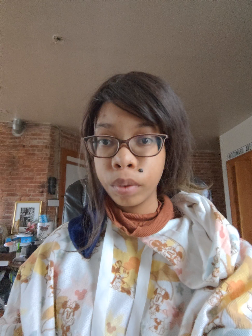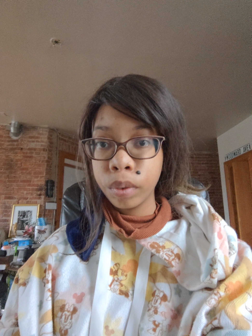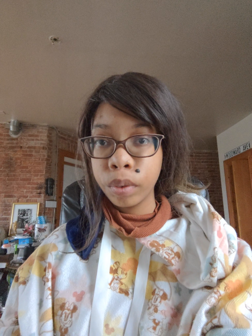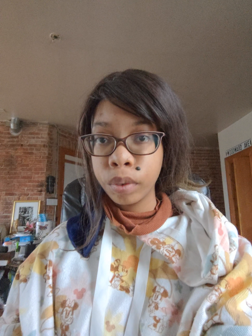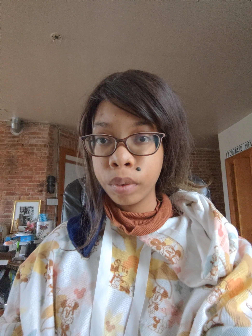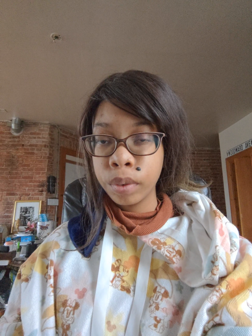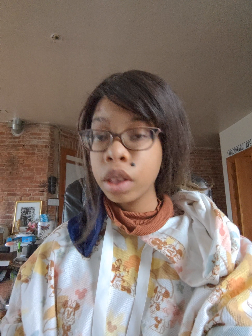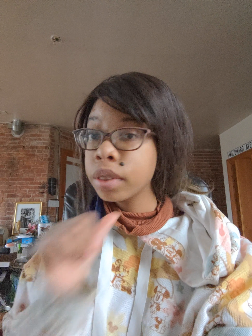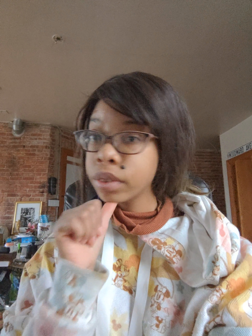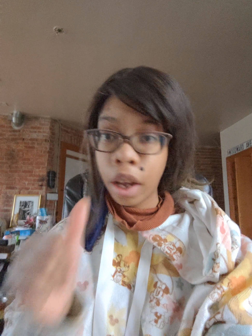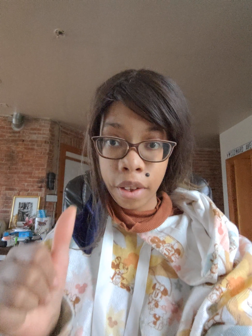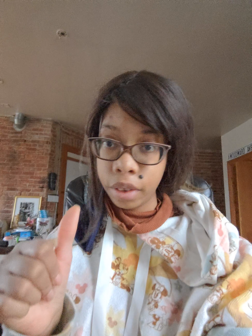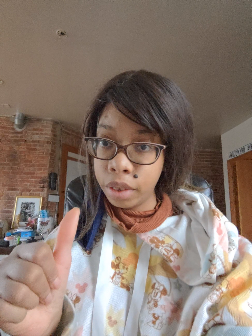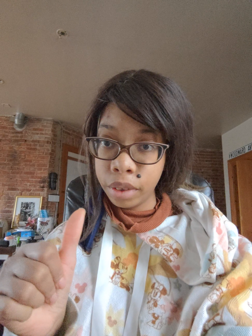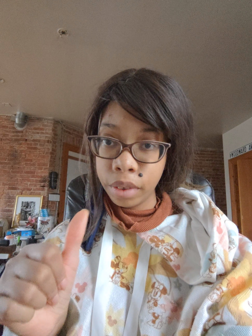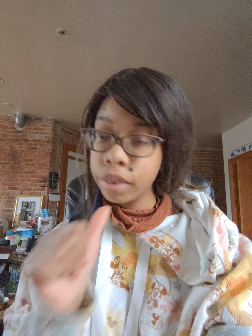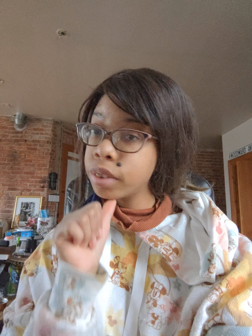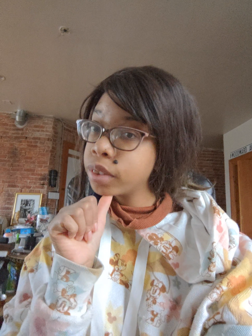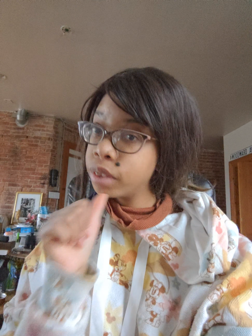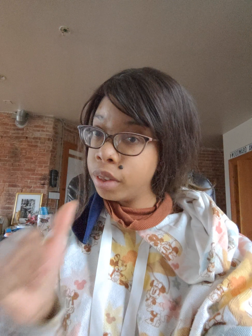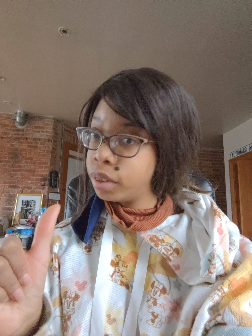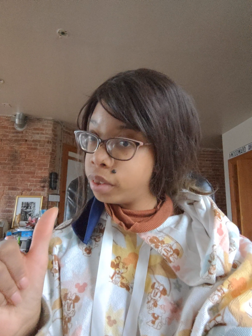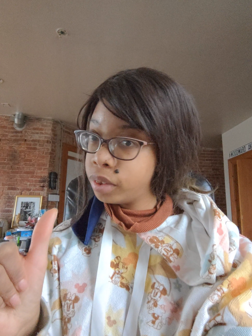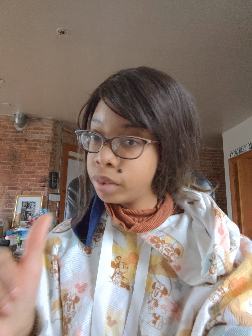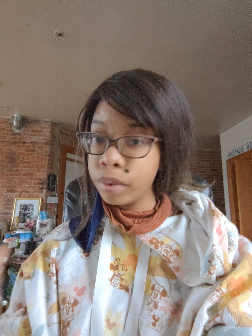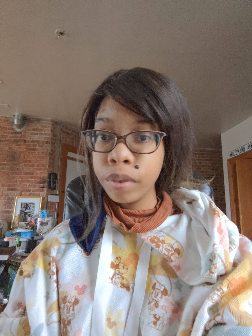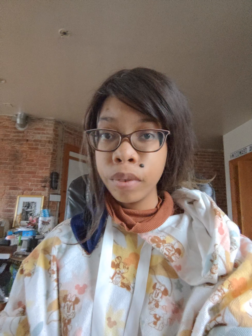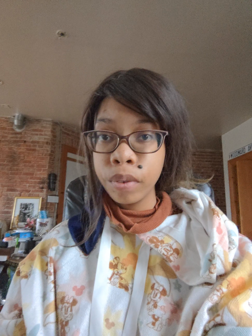not